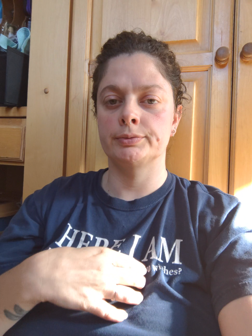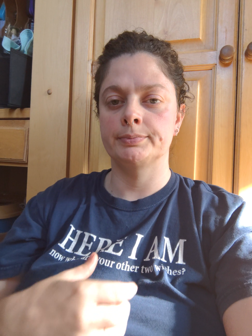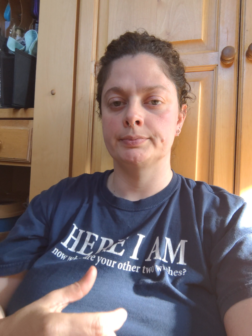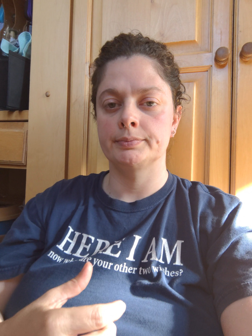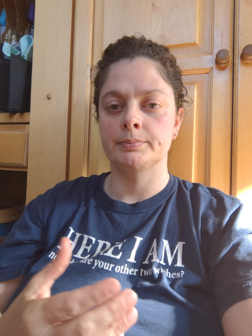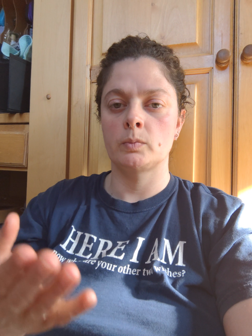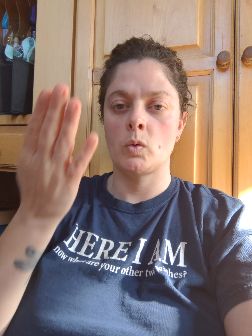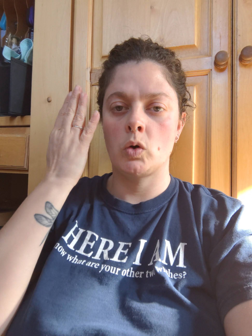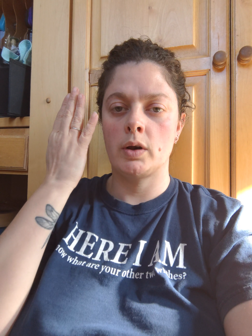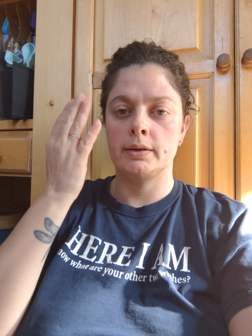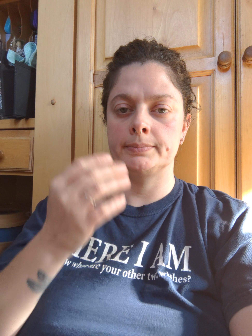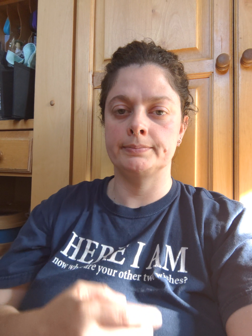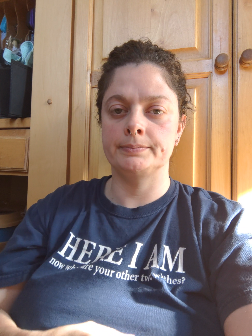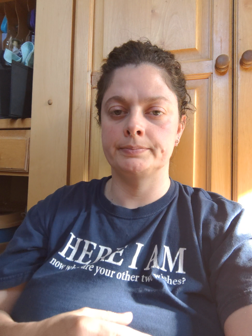morning